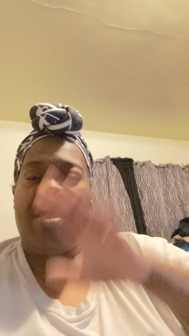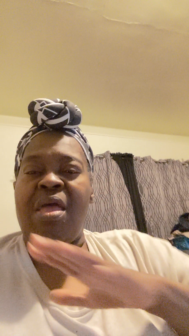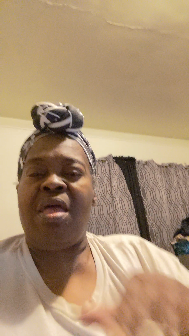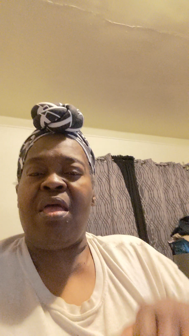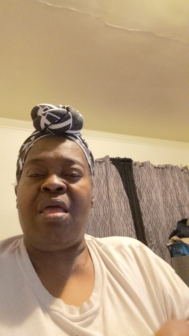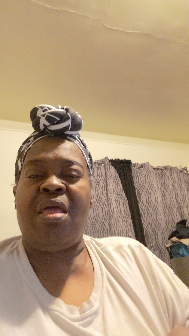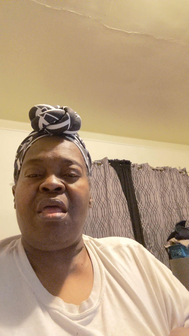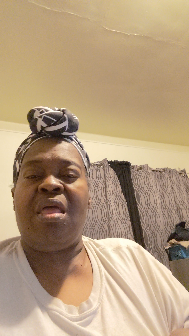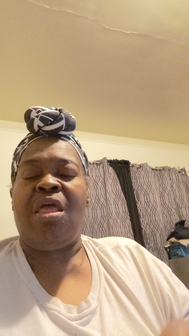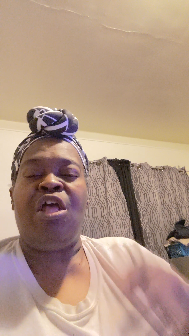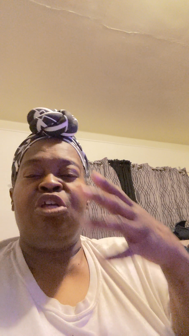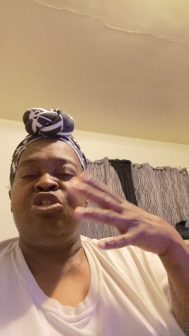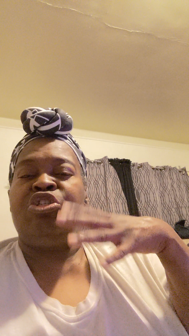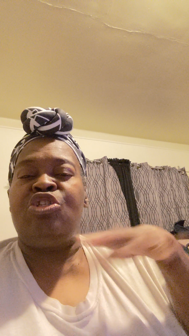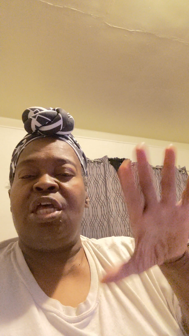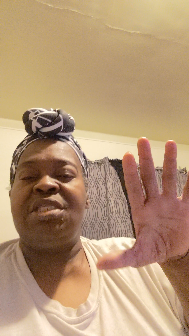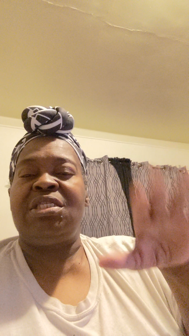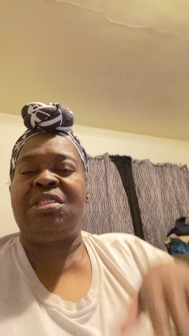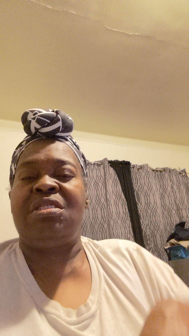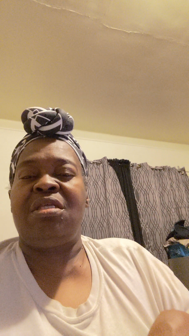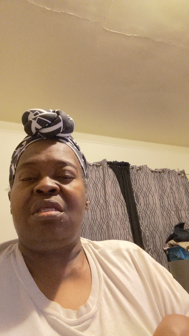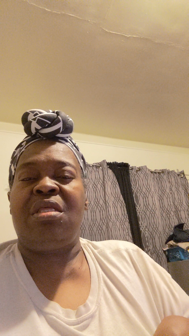dress